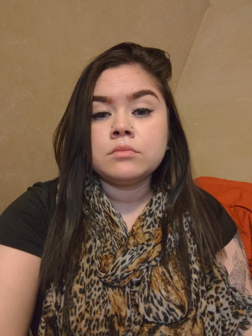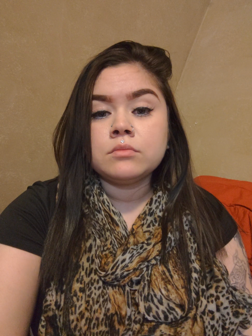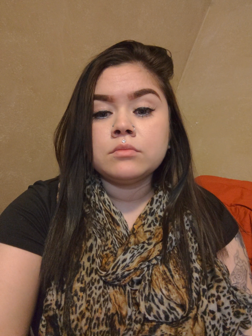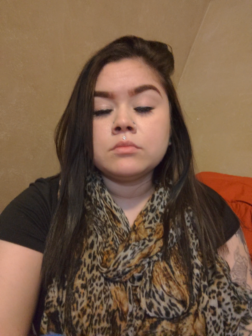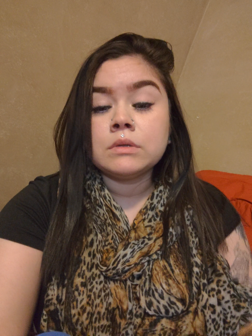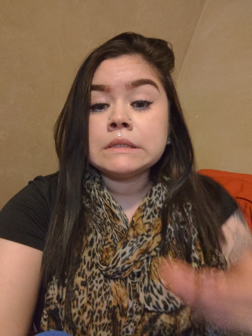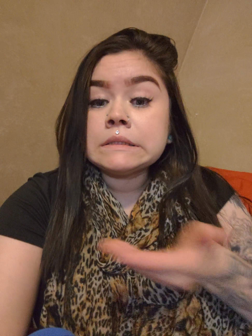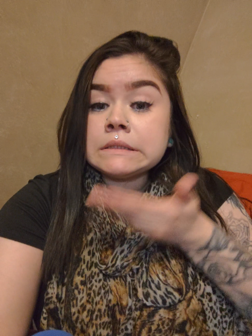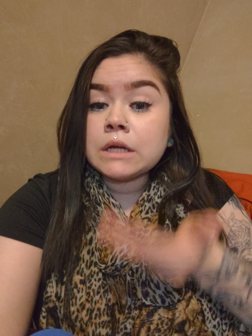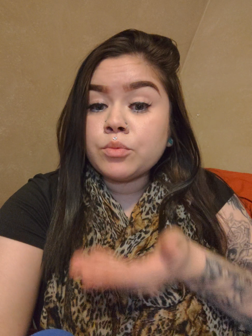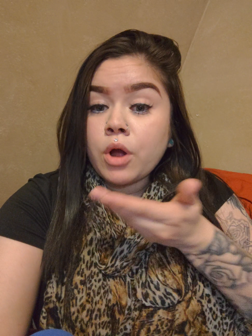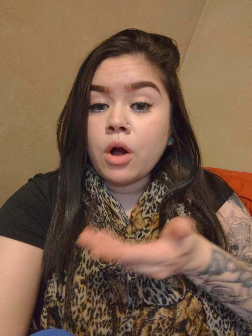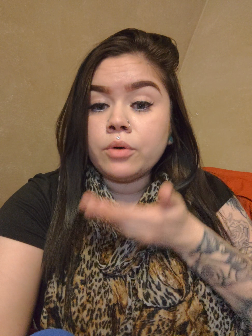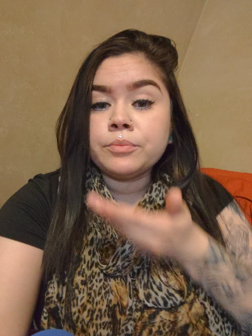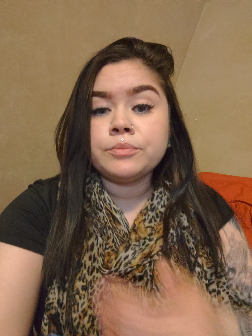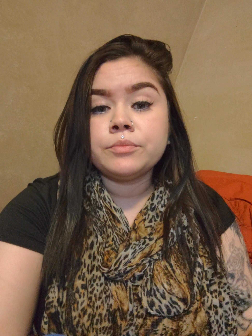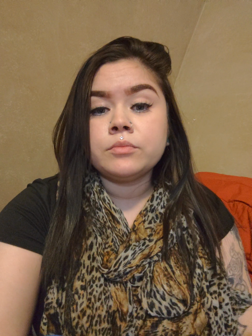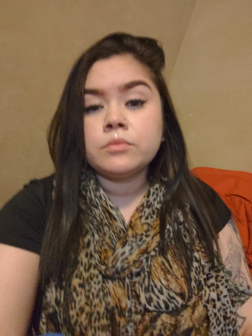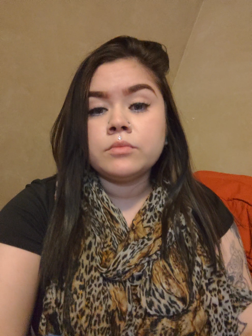cereal